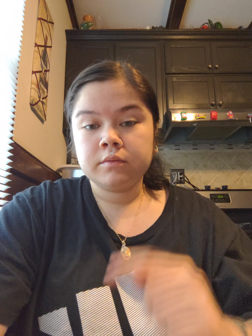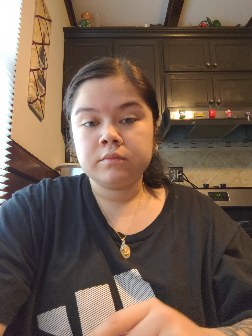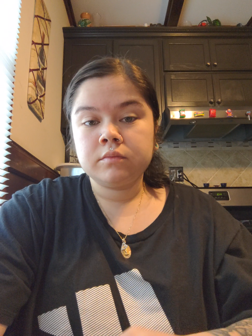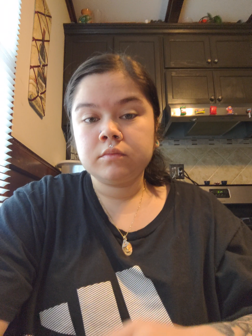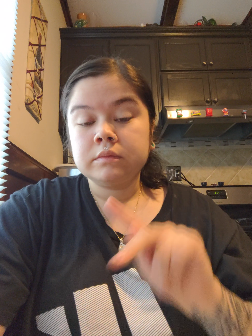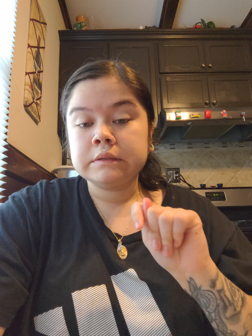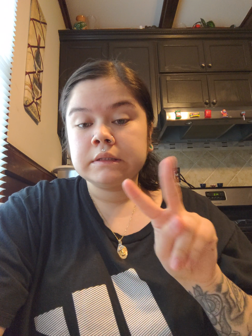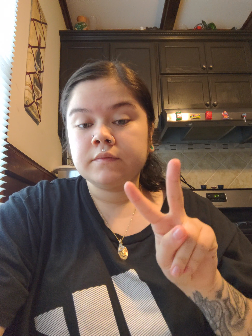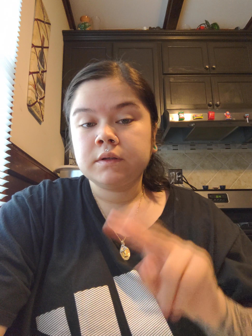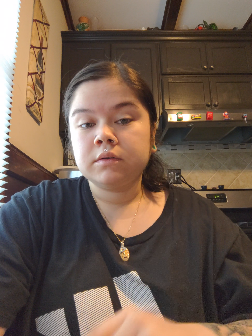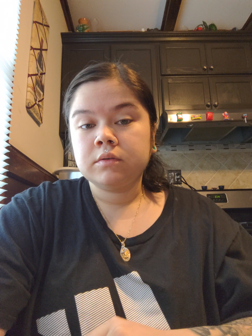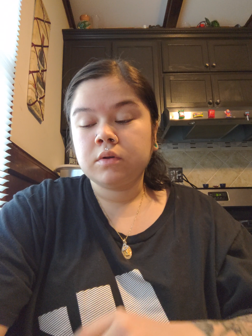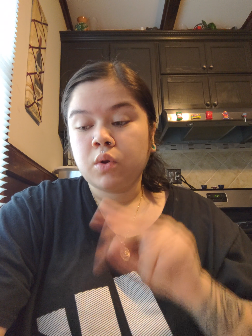TV